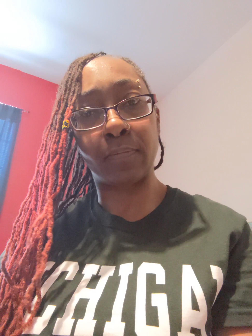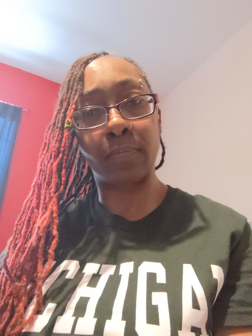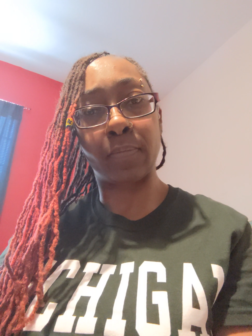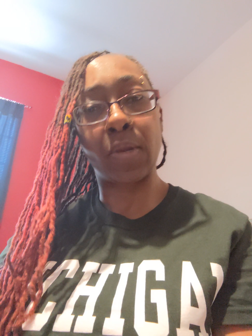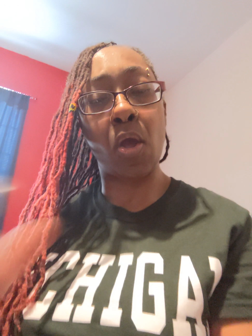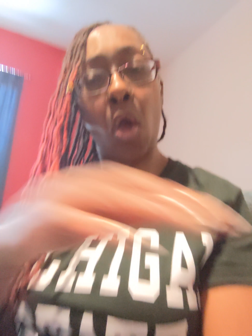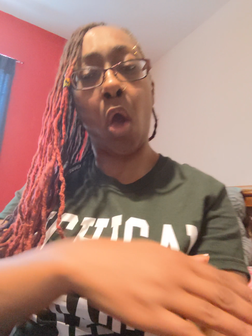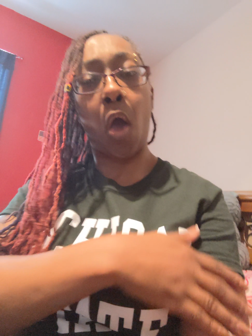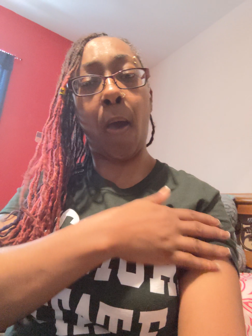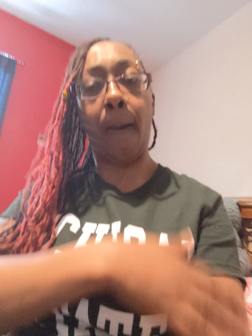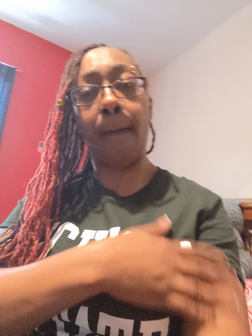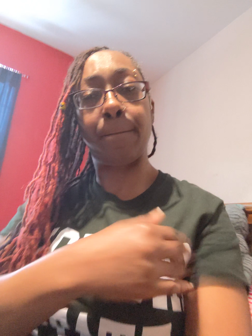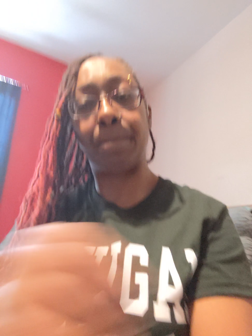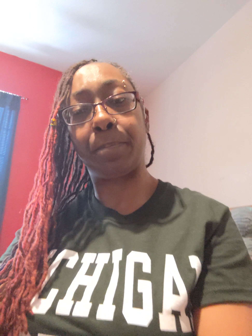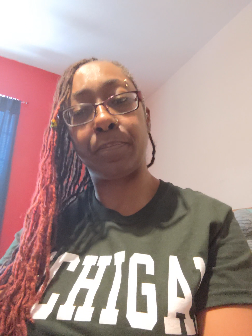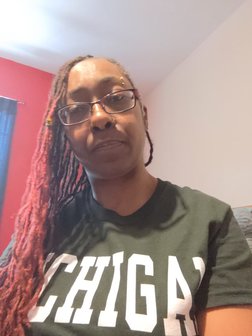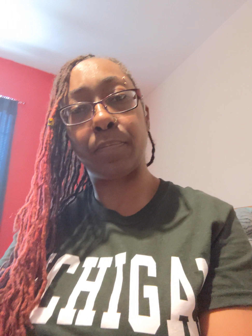arm